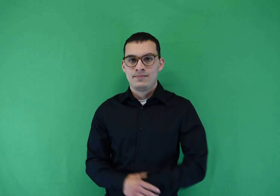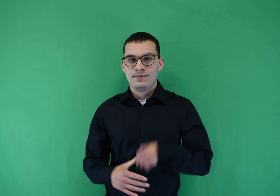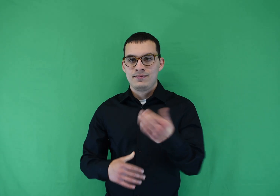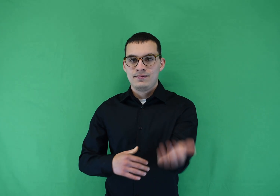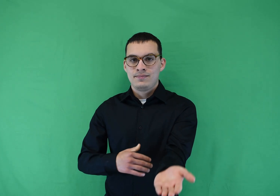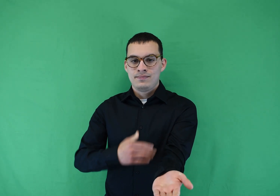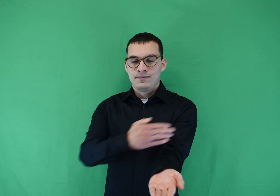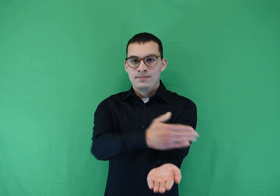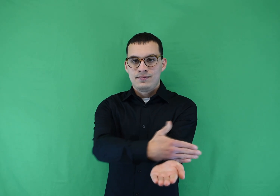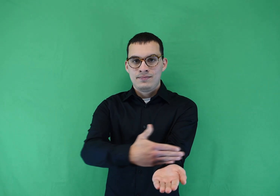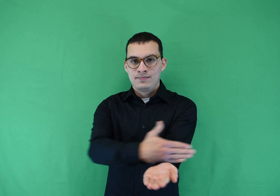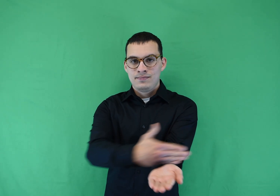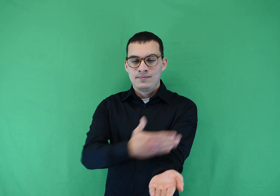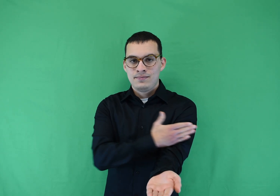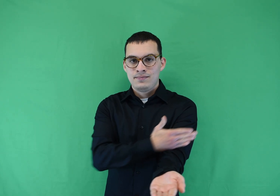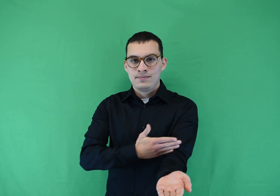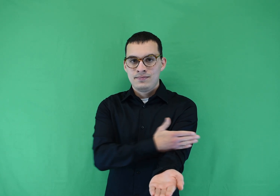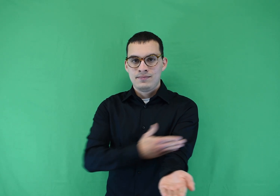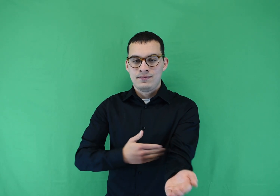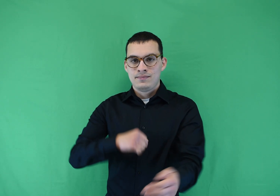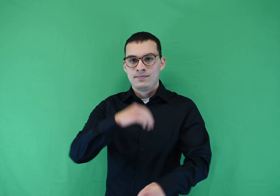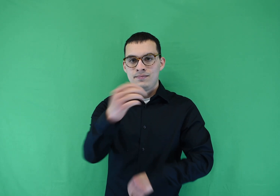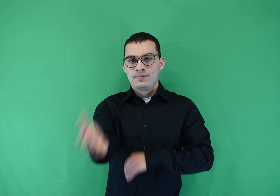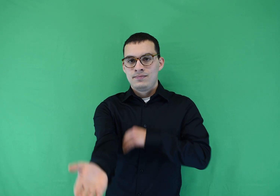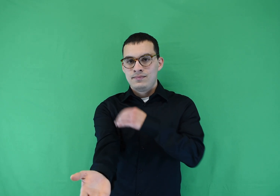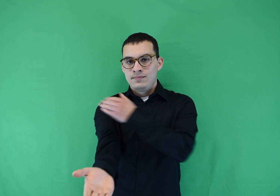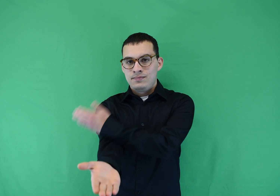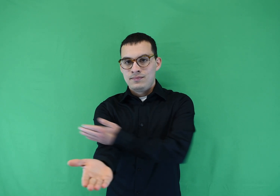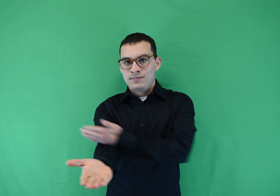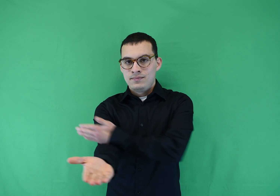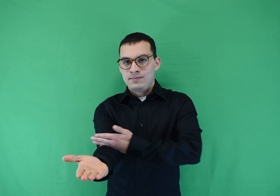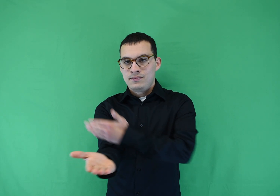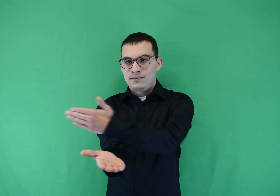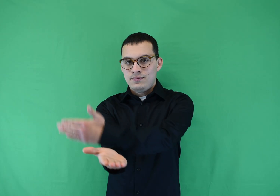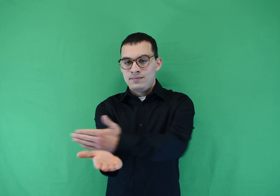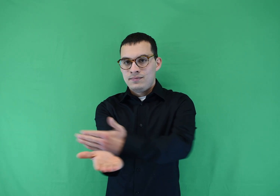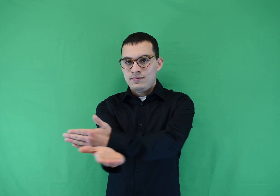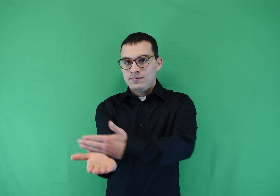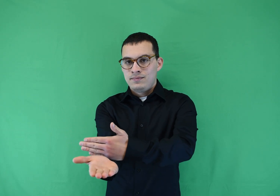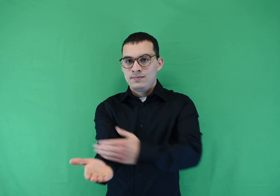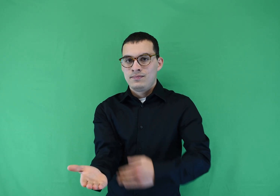cuerpo cortado